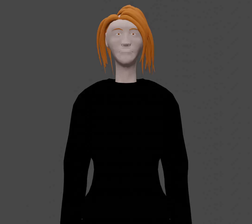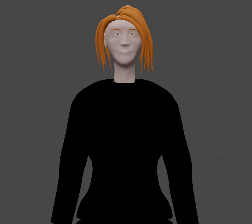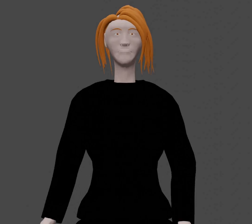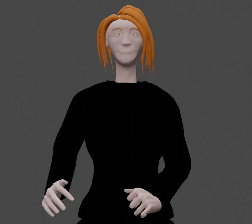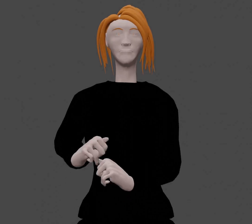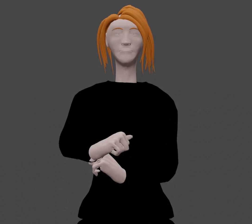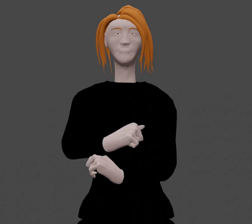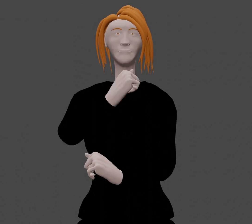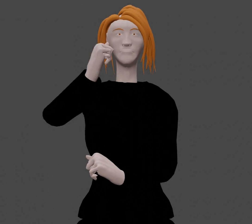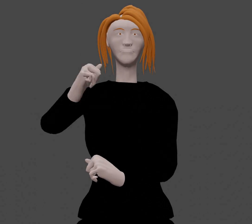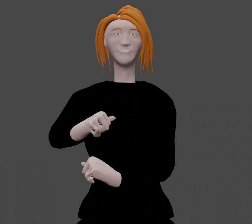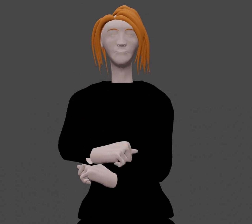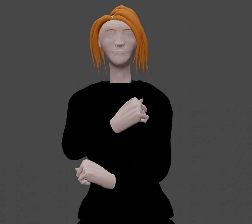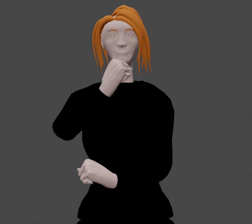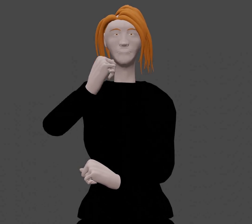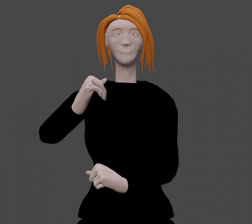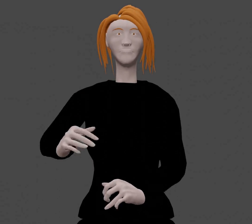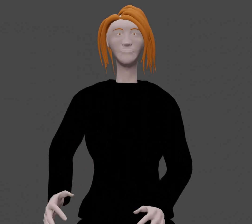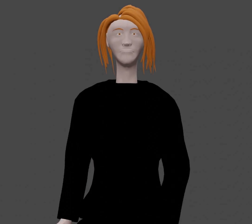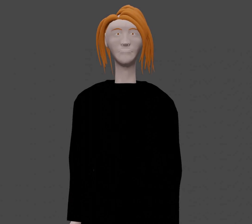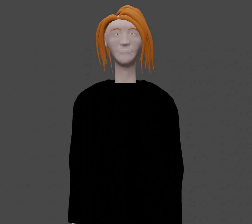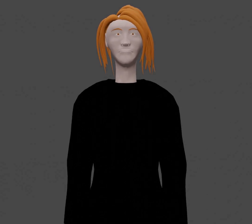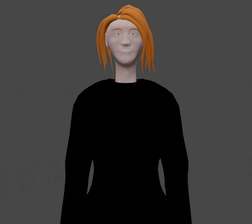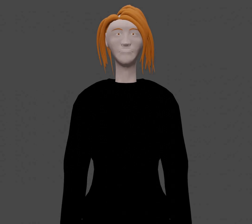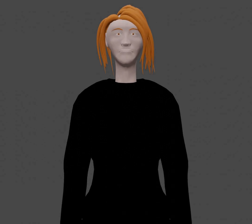At Risk